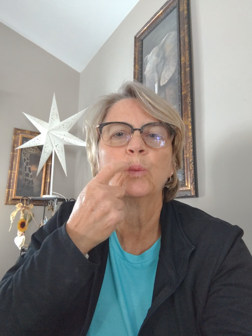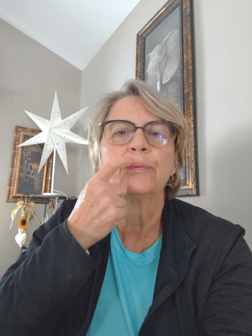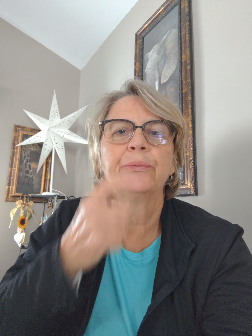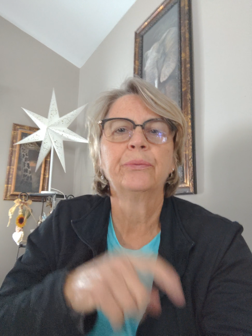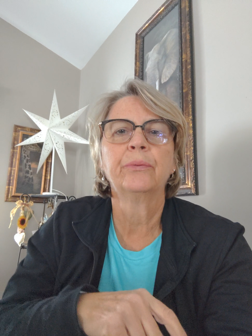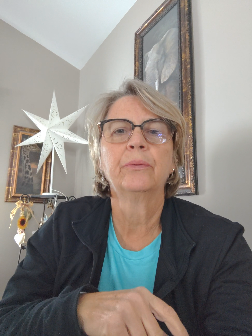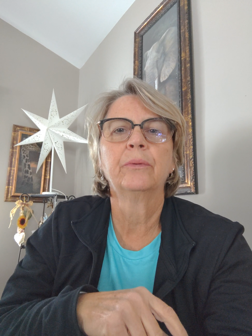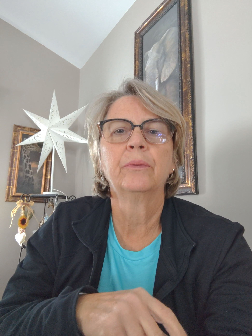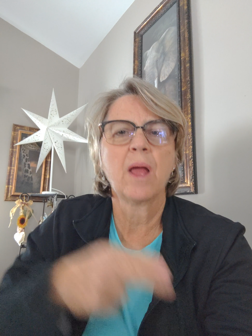tooth